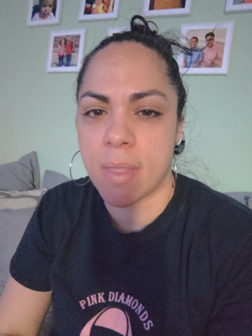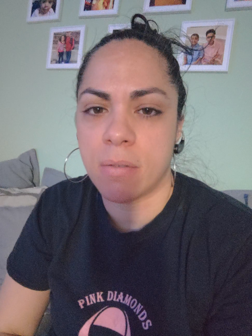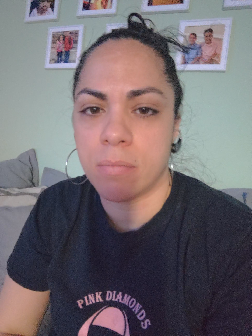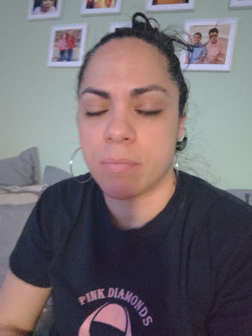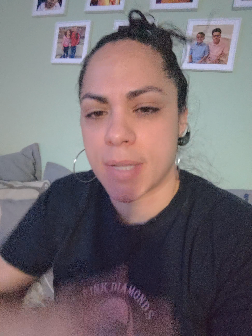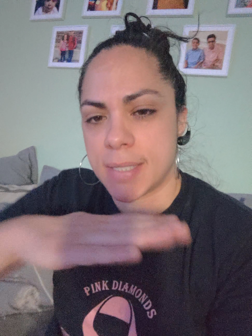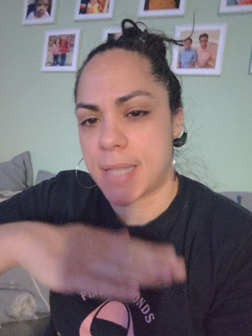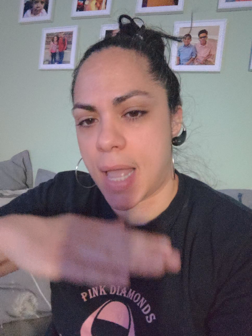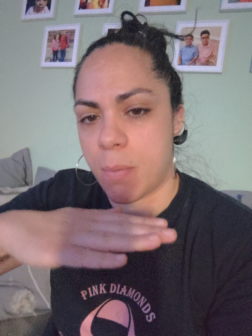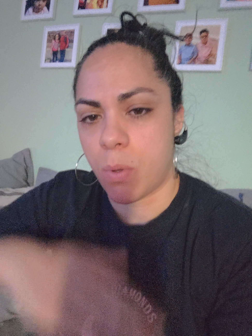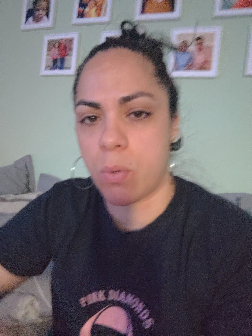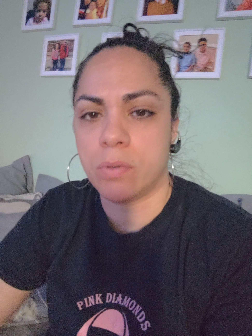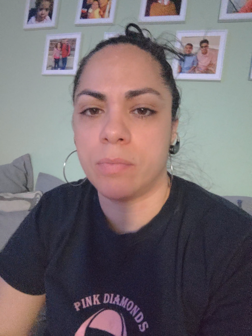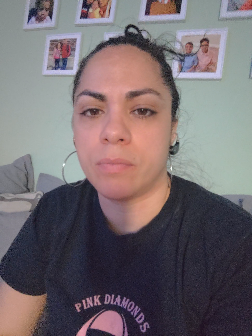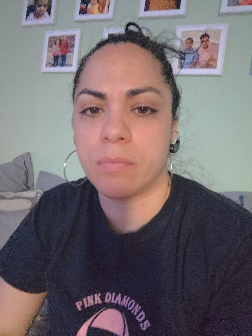table